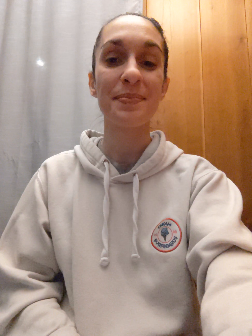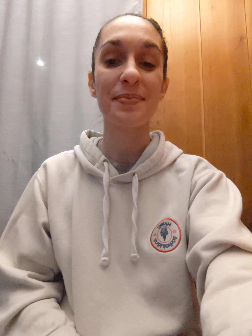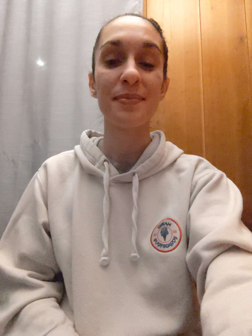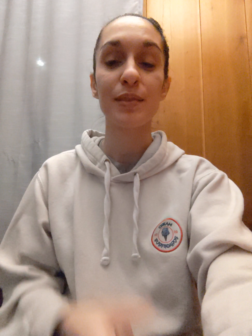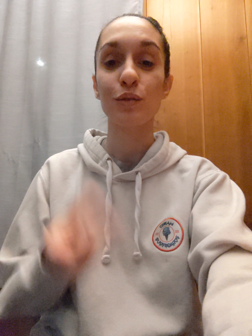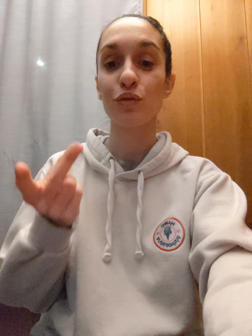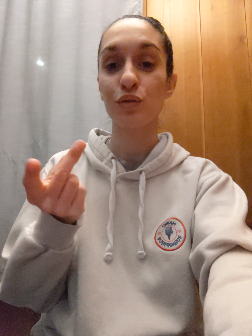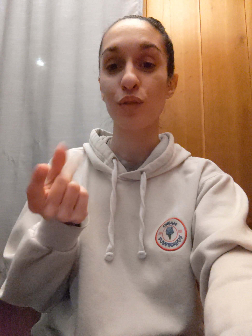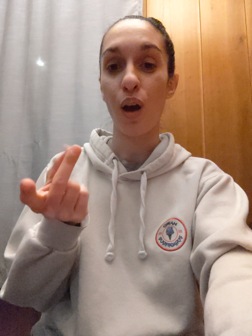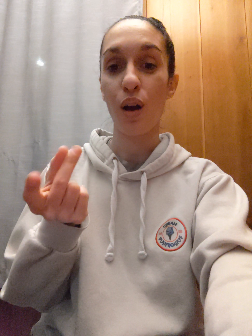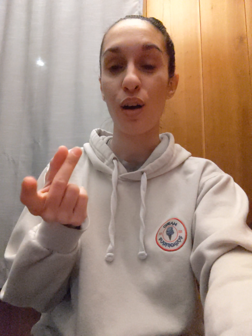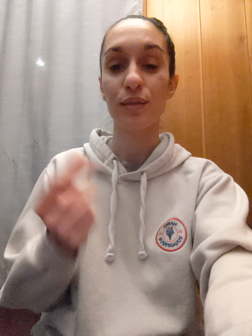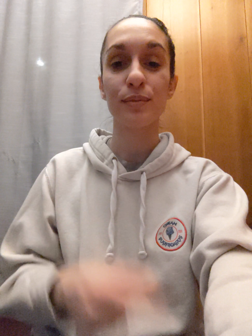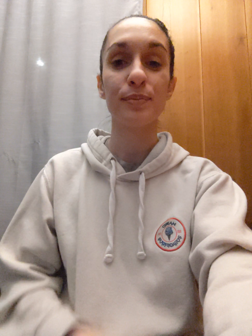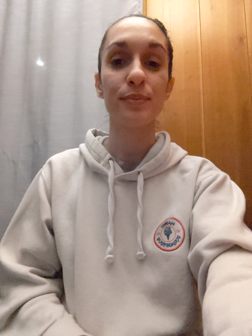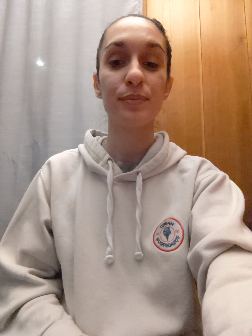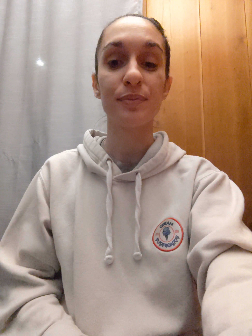dog